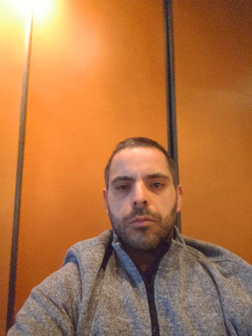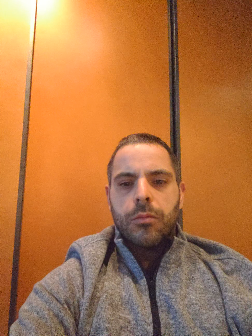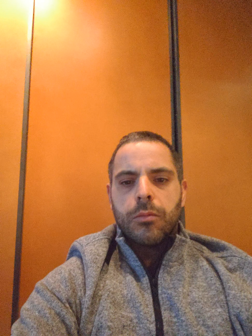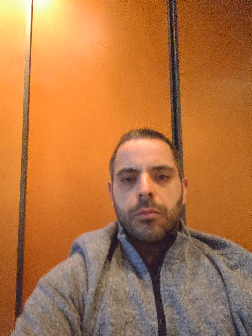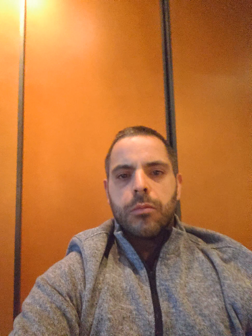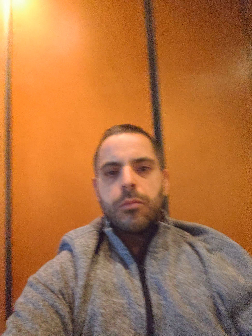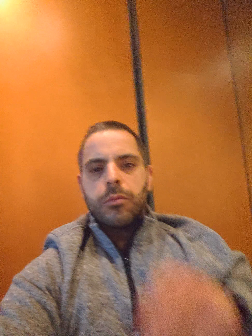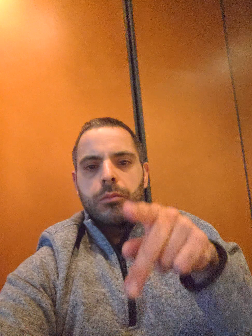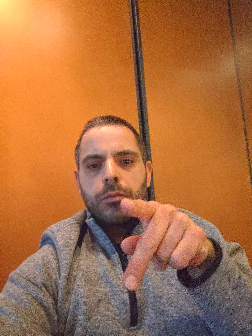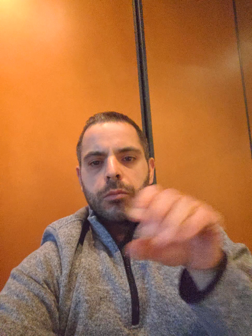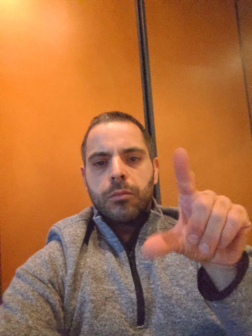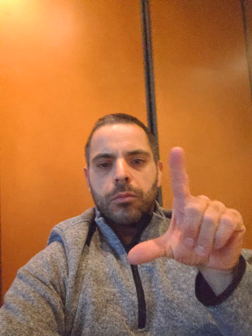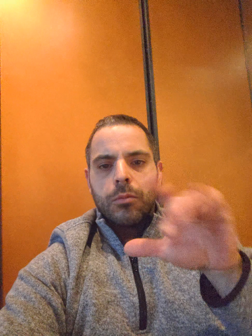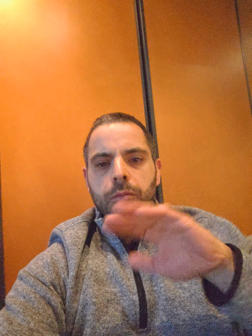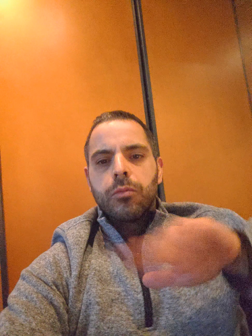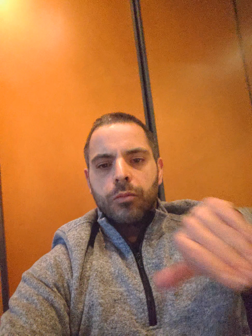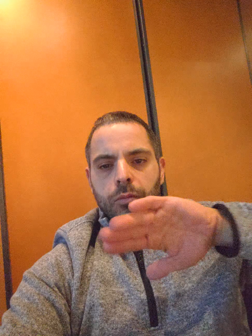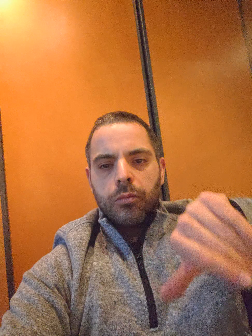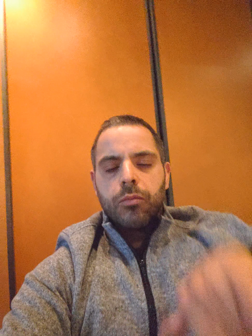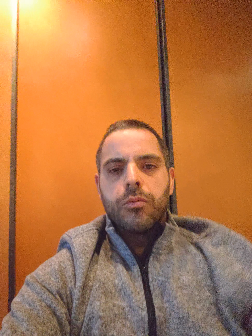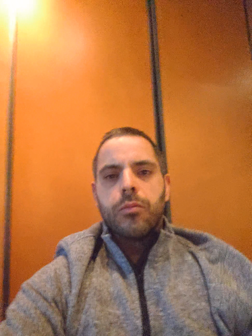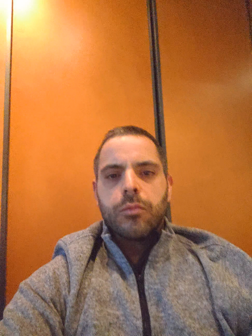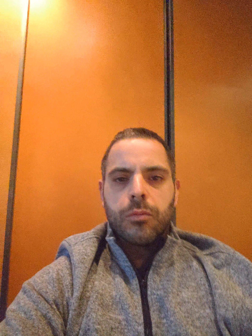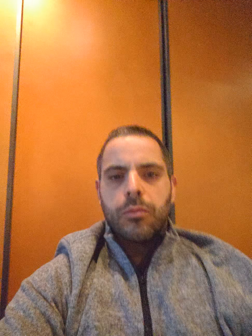pool